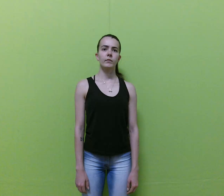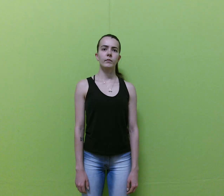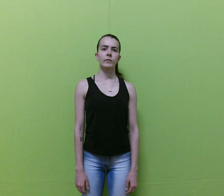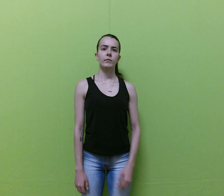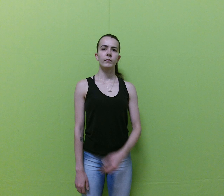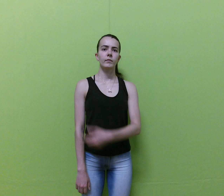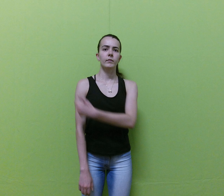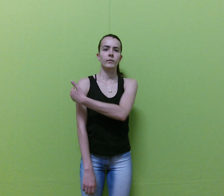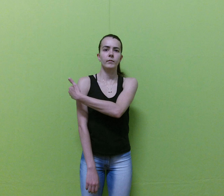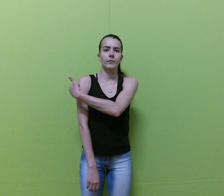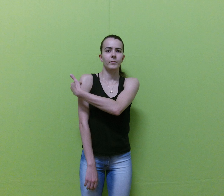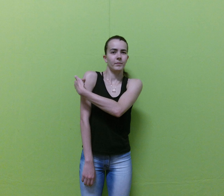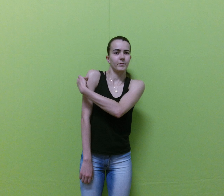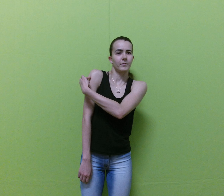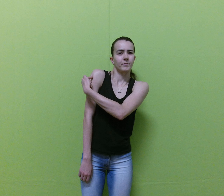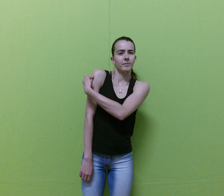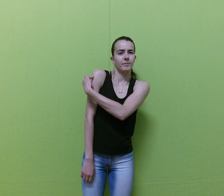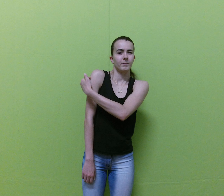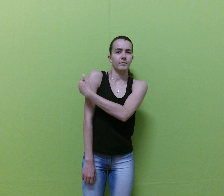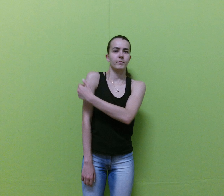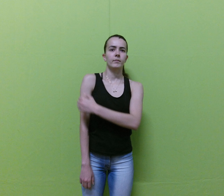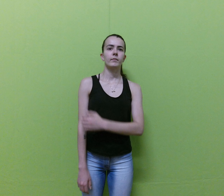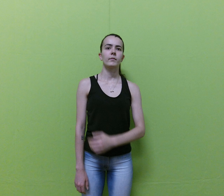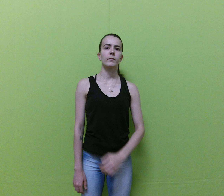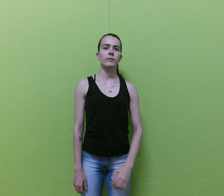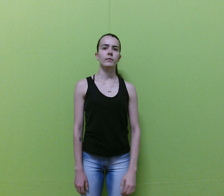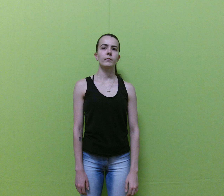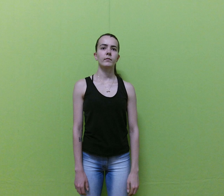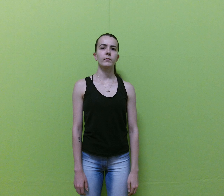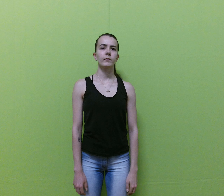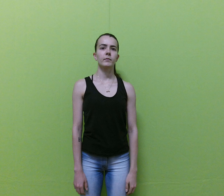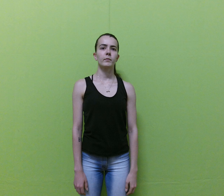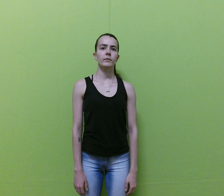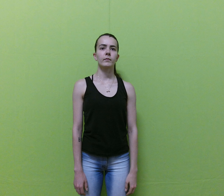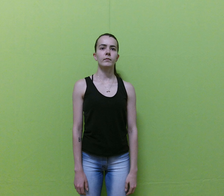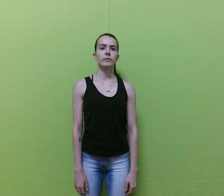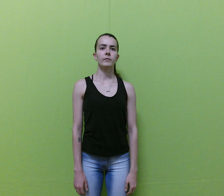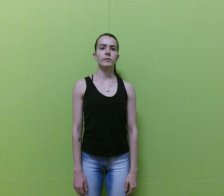vacina